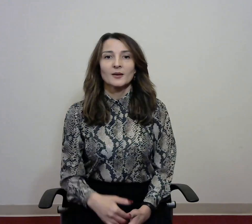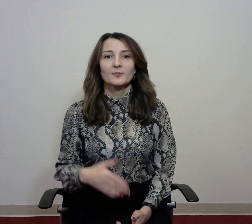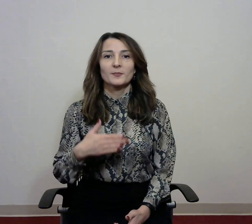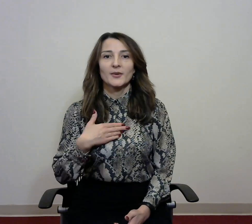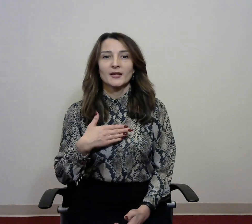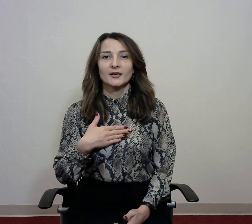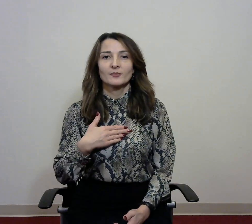mən